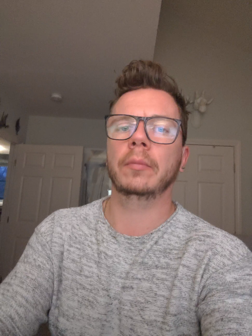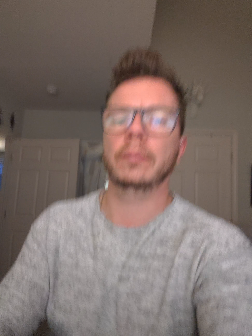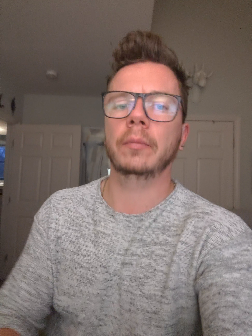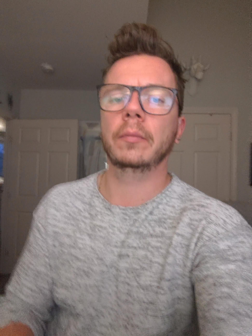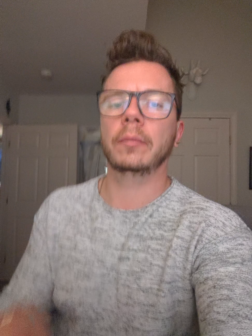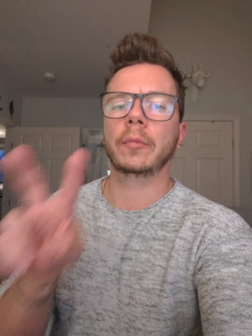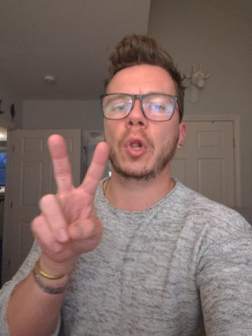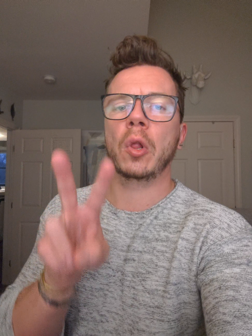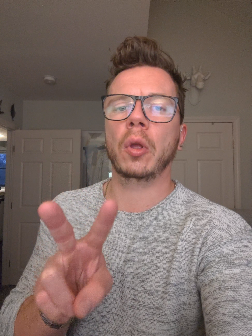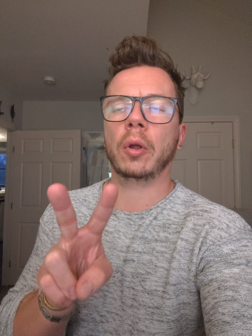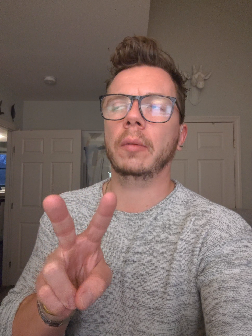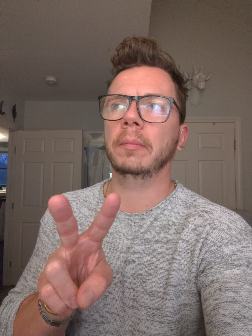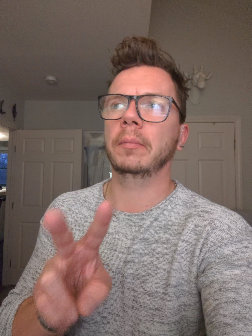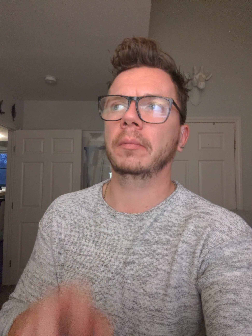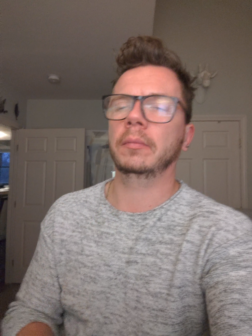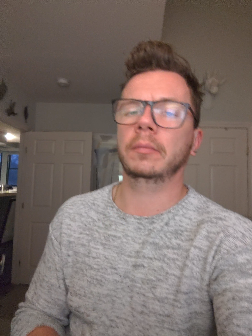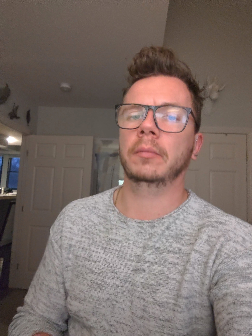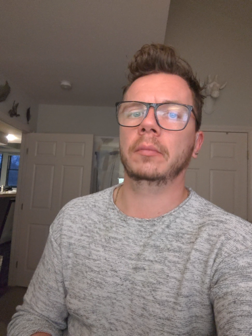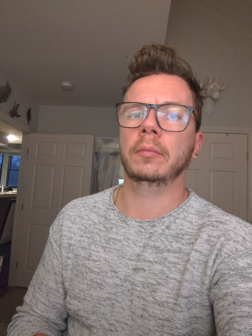look